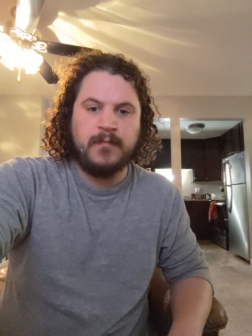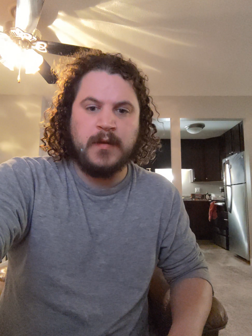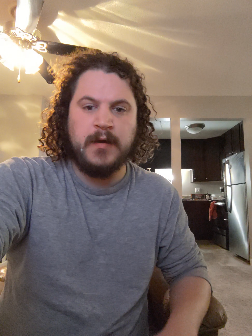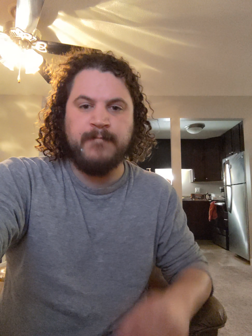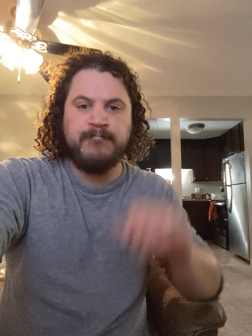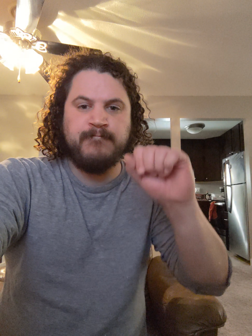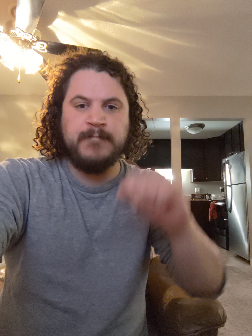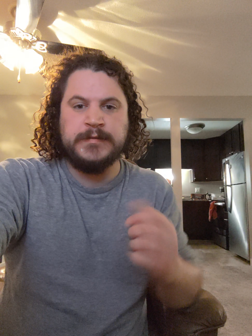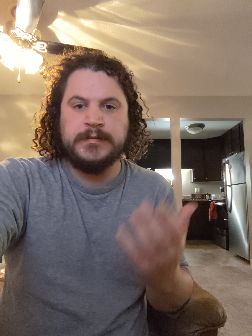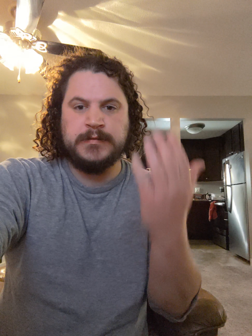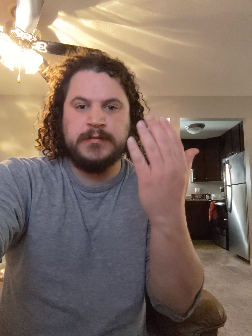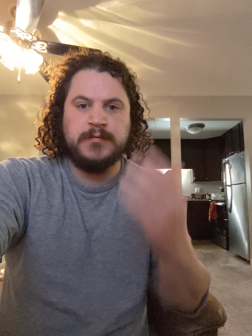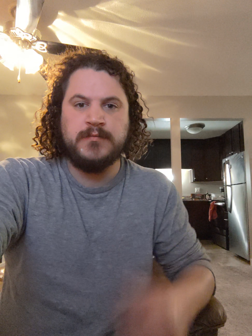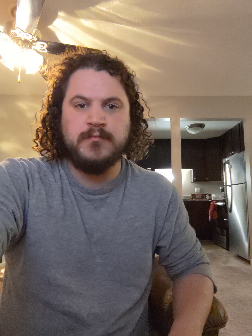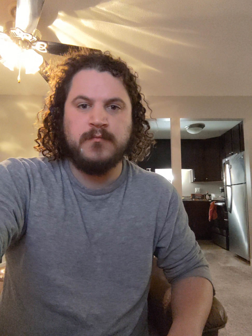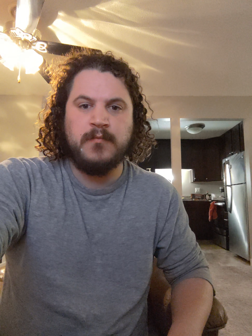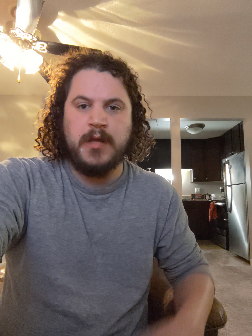mitten